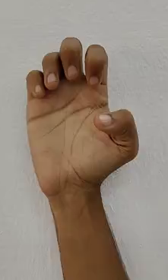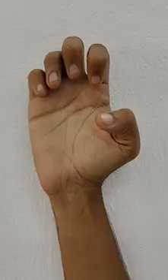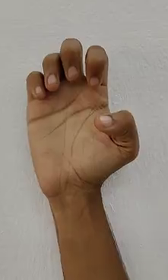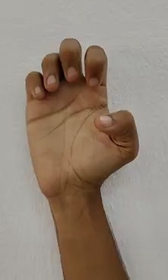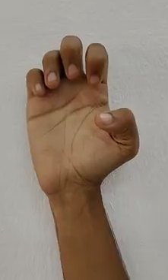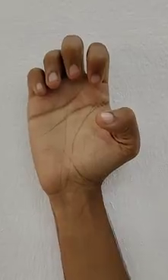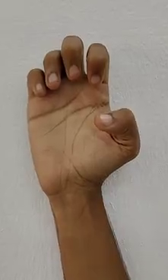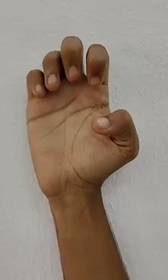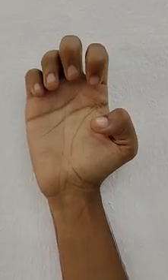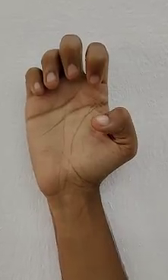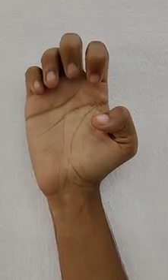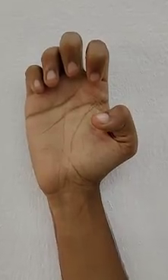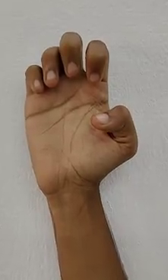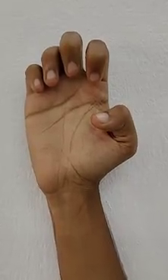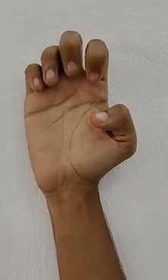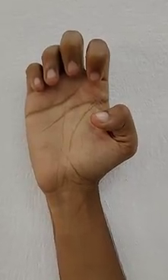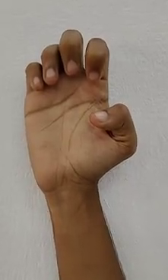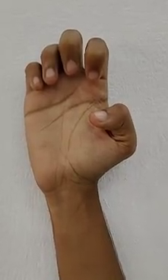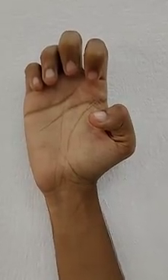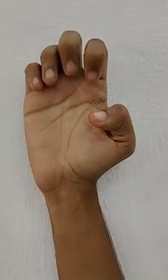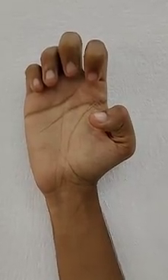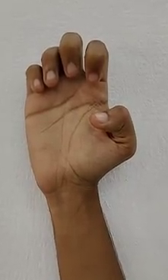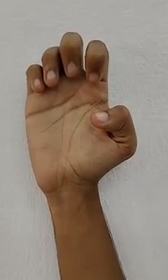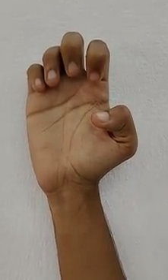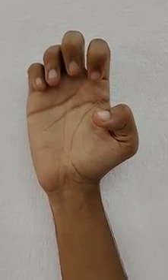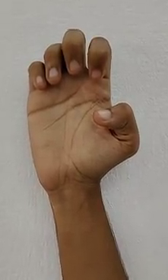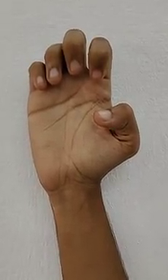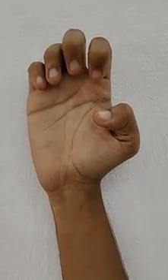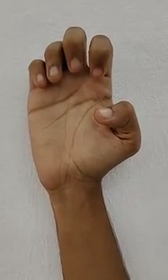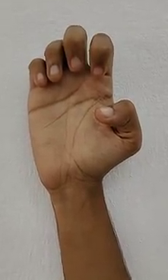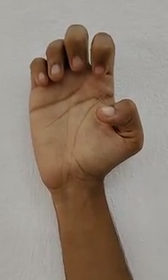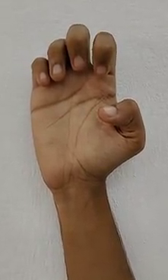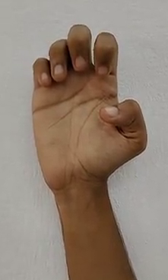ഇ